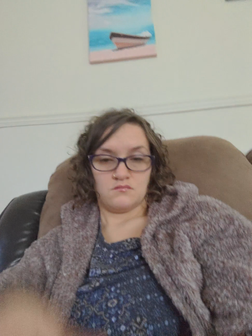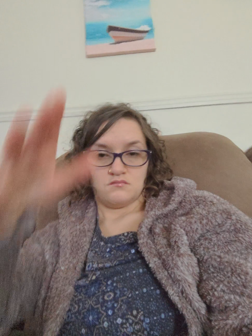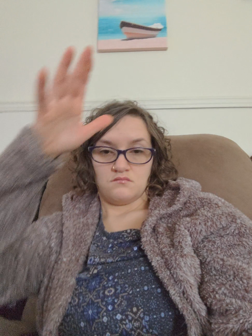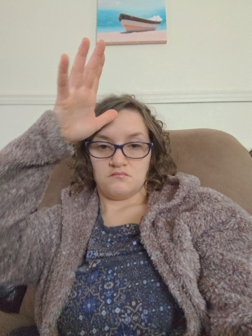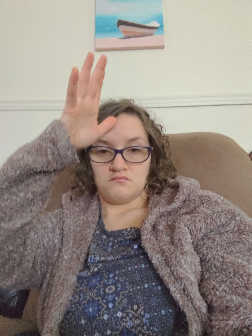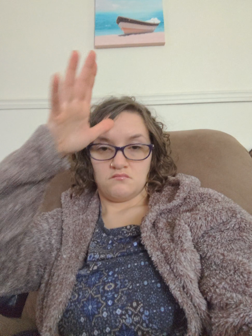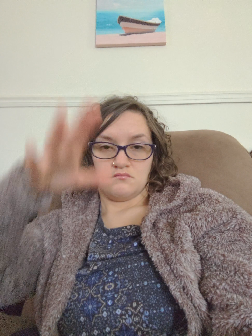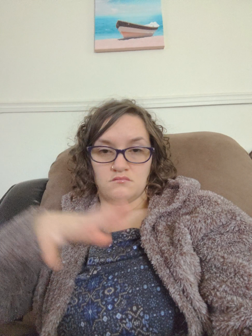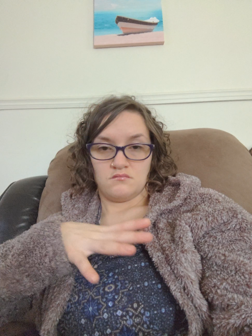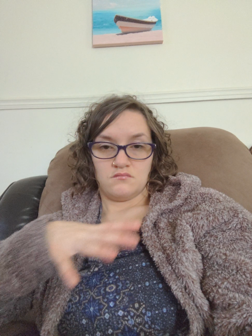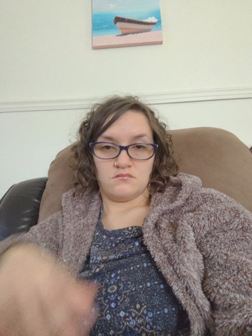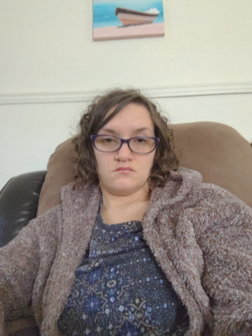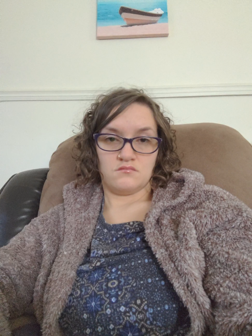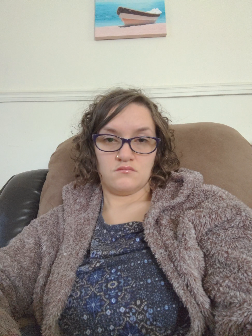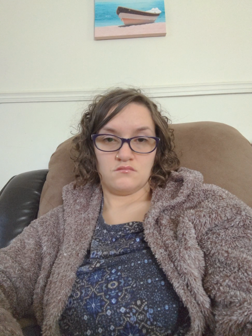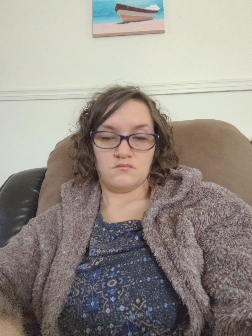man